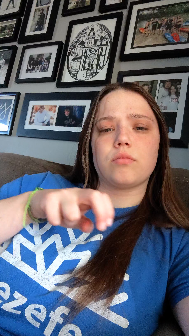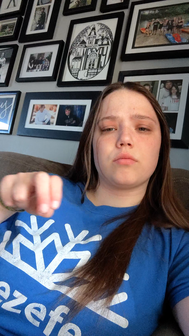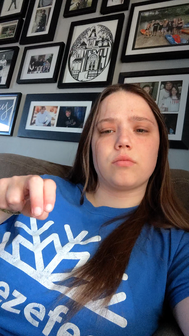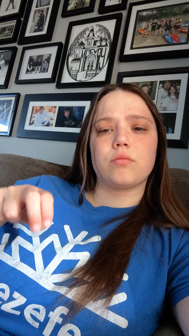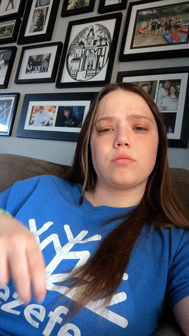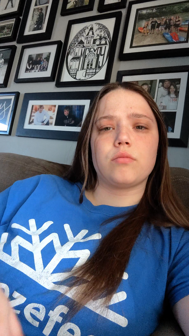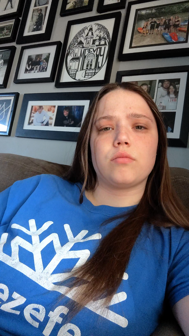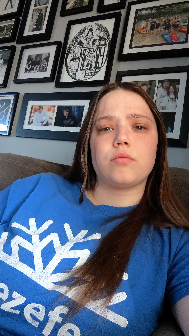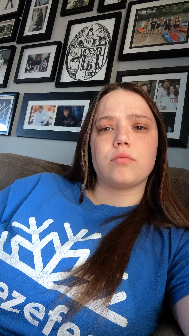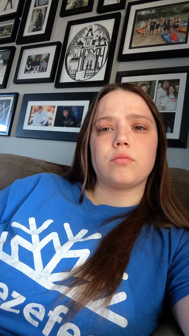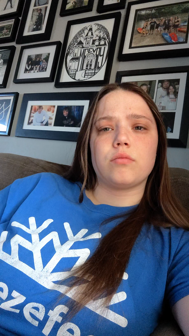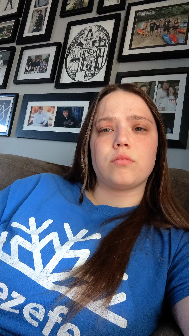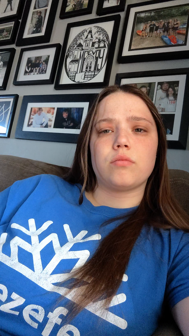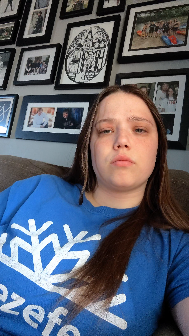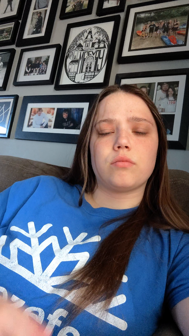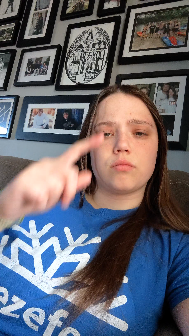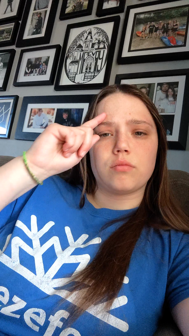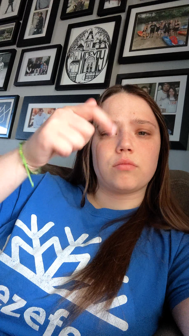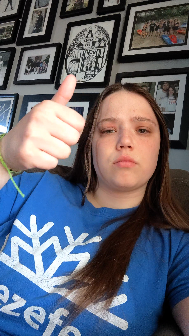dime